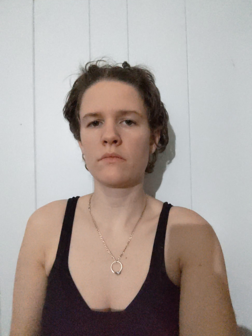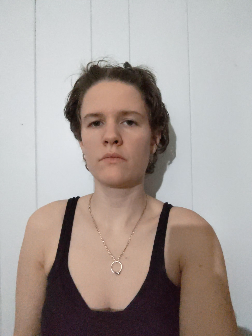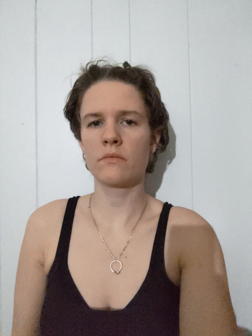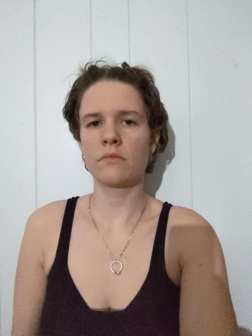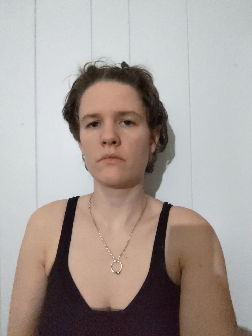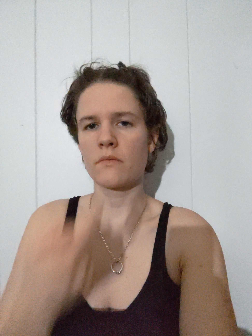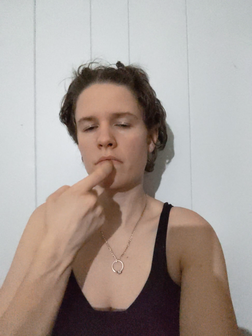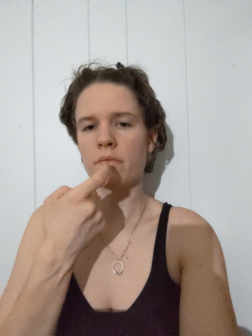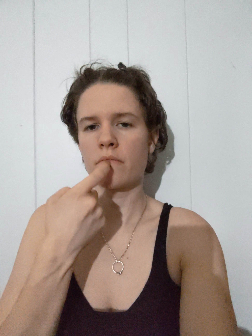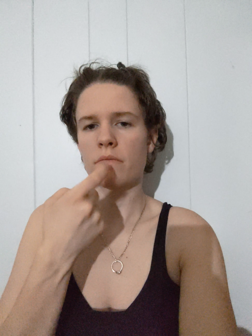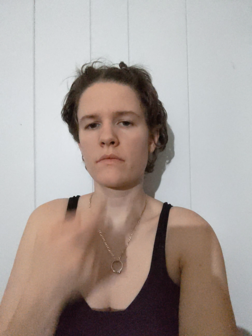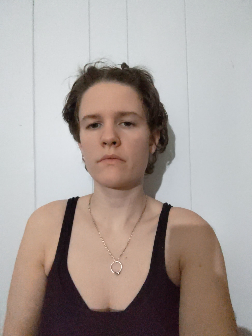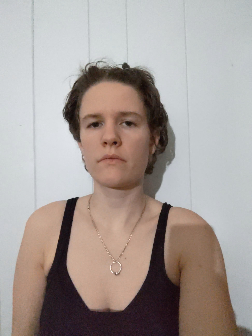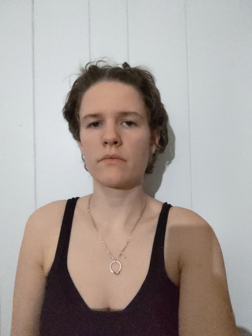window